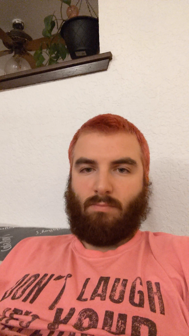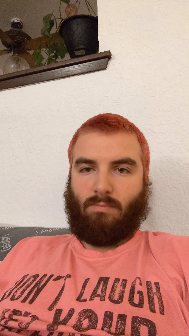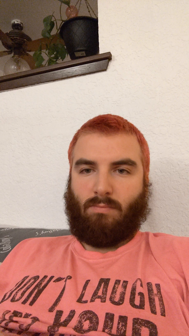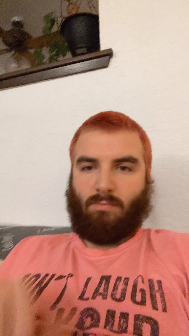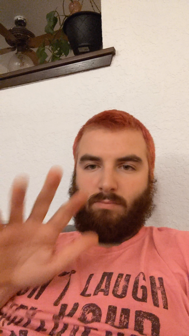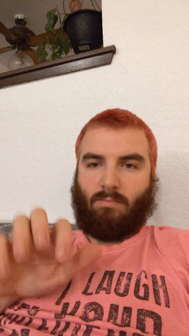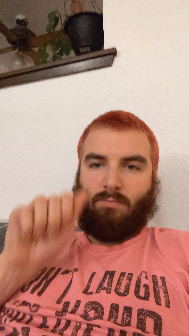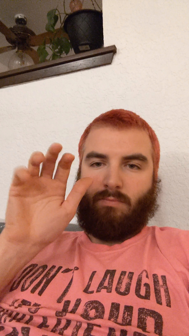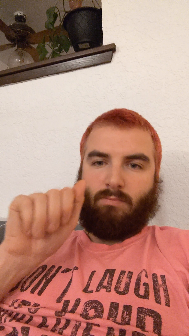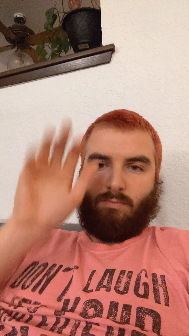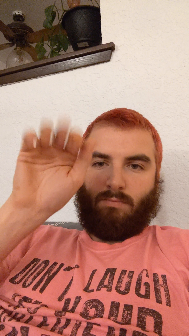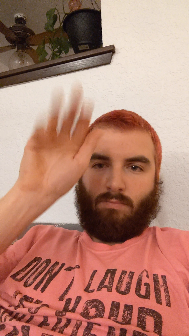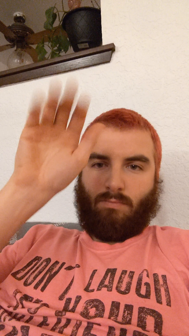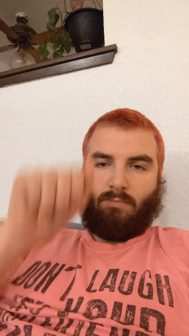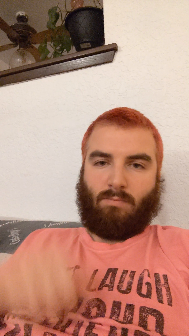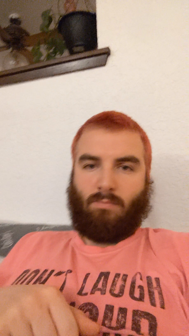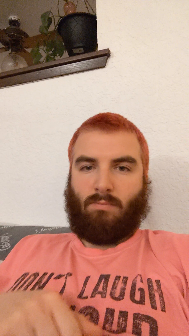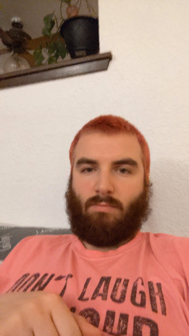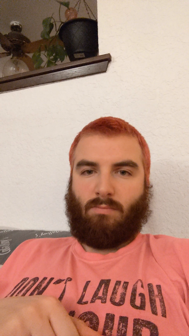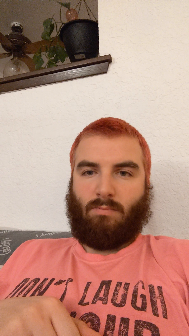ladder